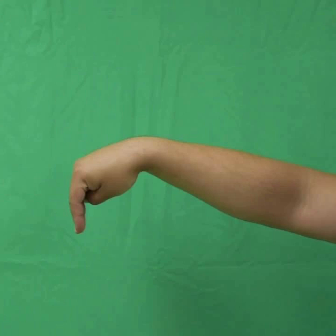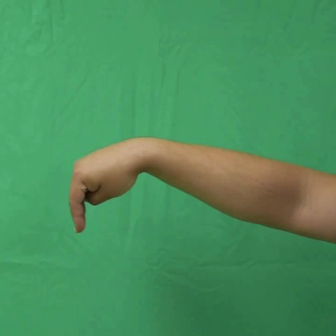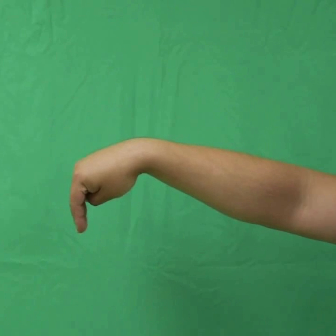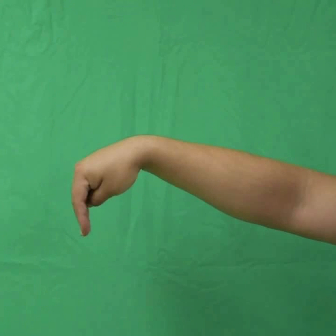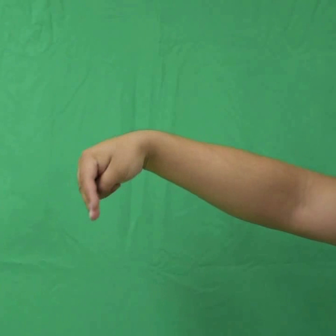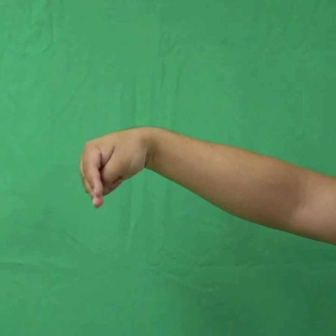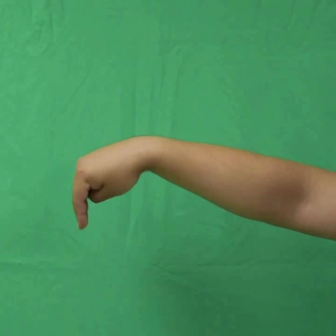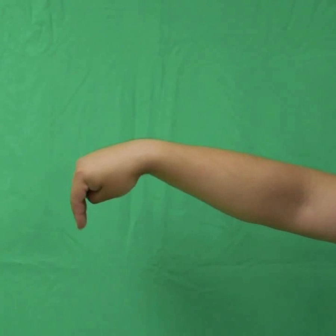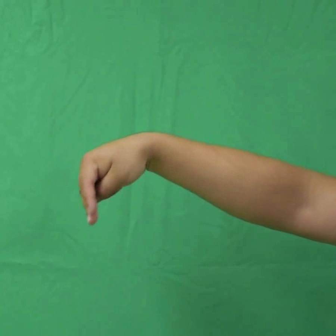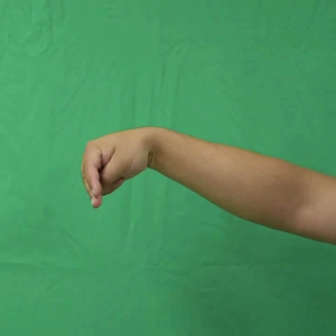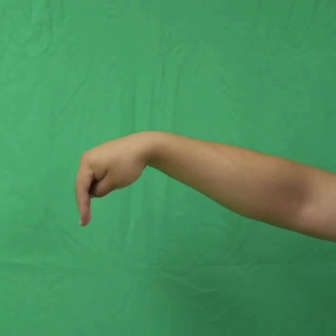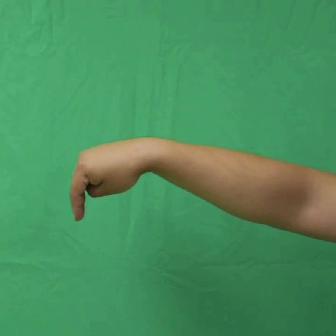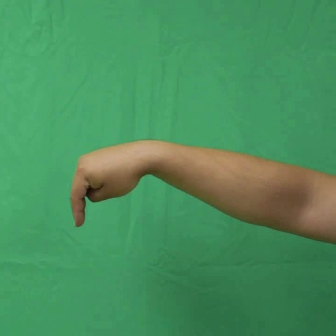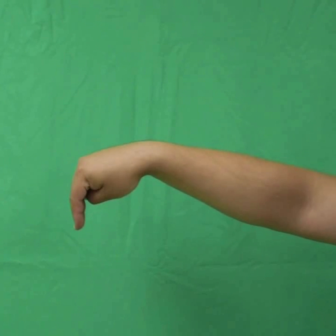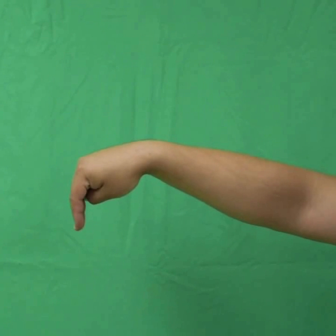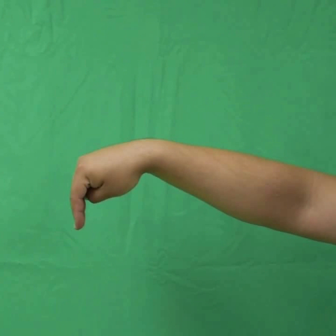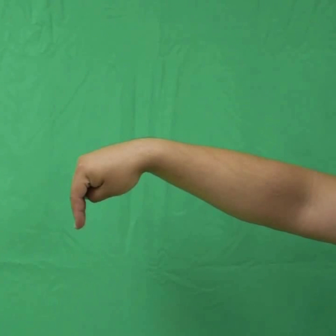Ñ